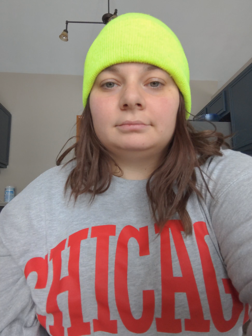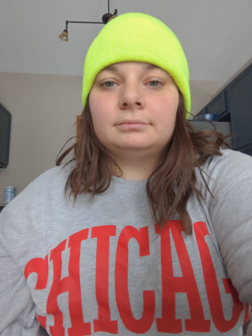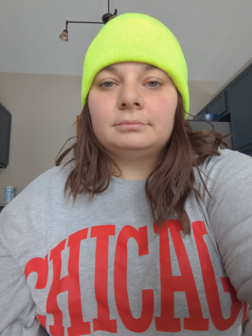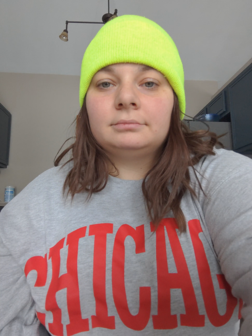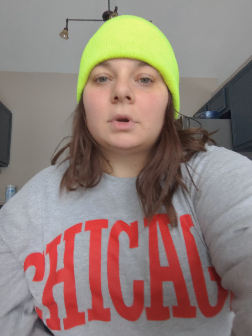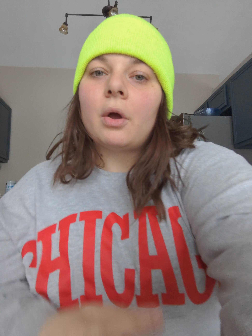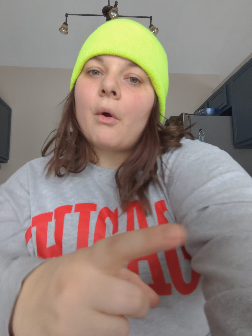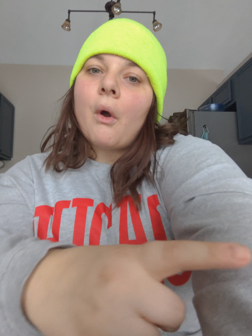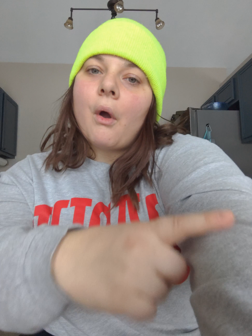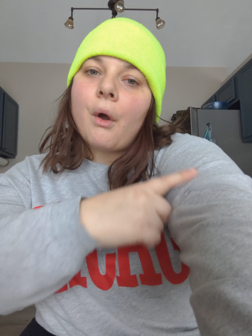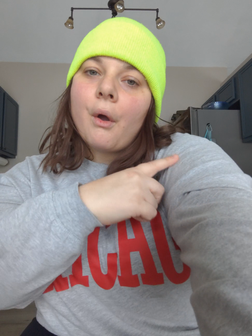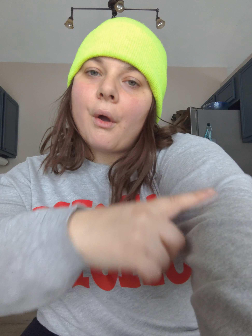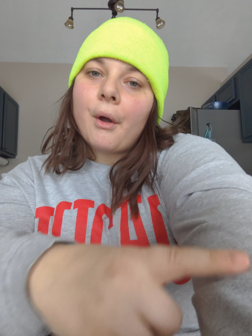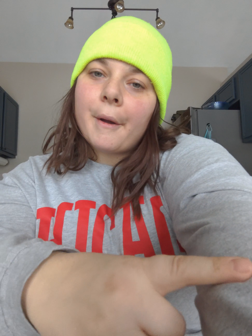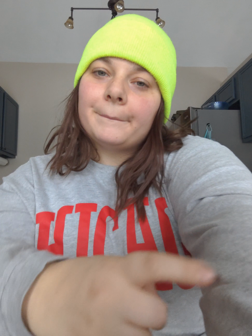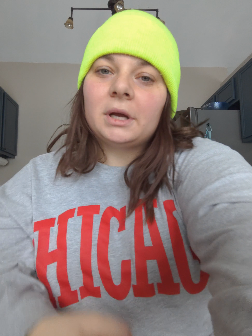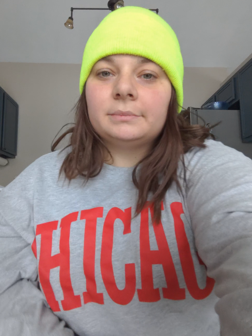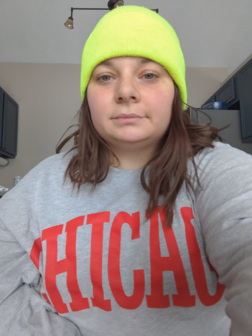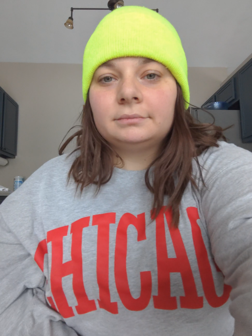arm